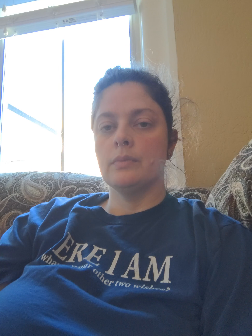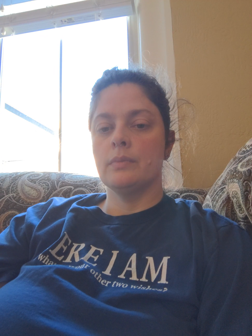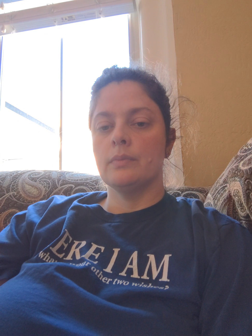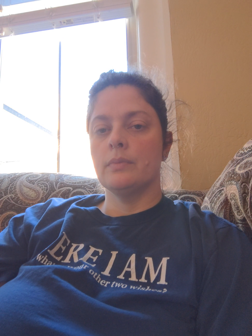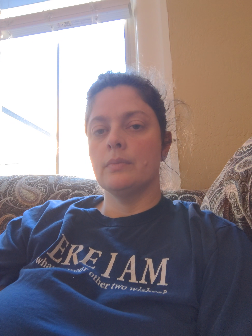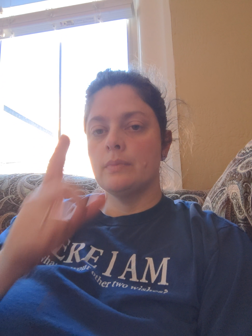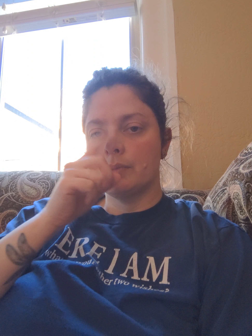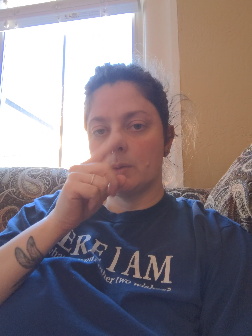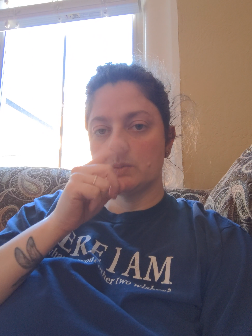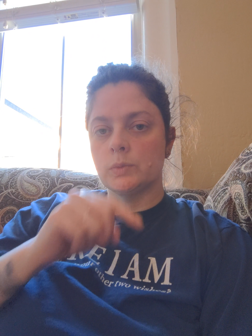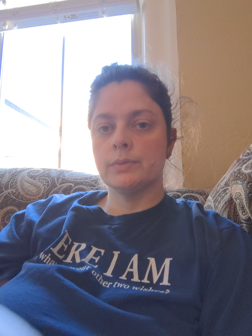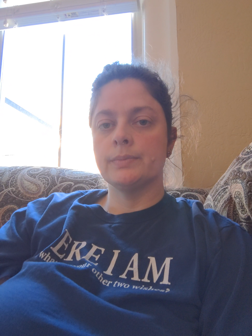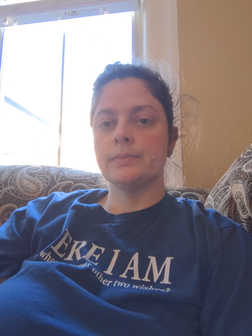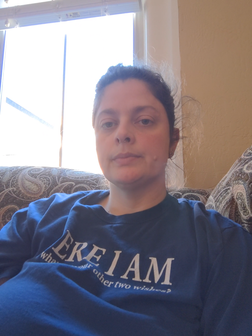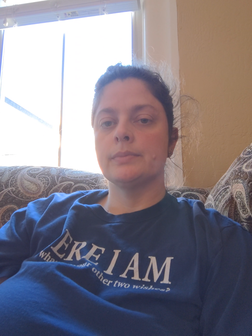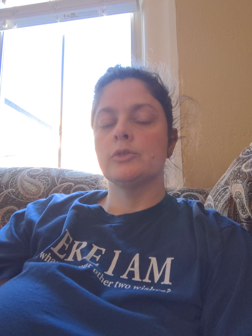mouse